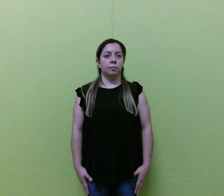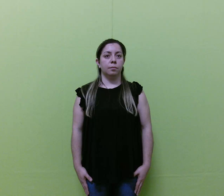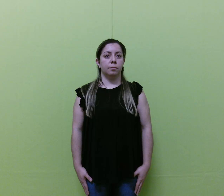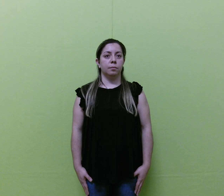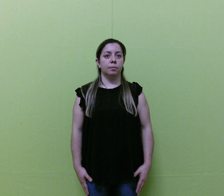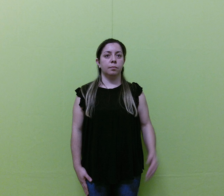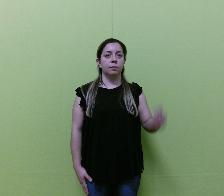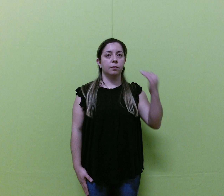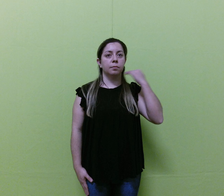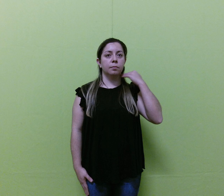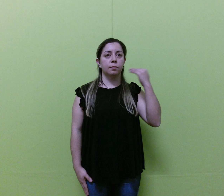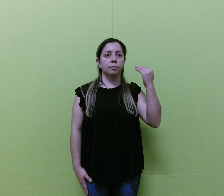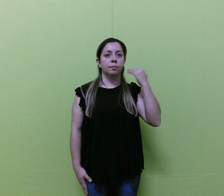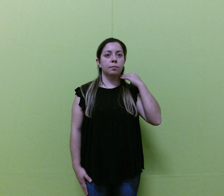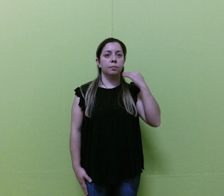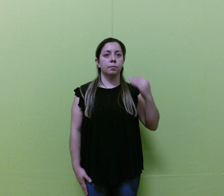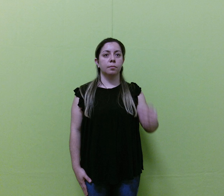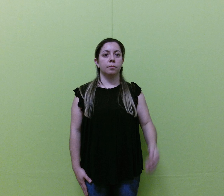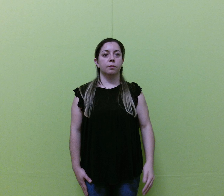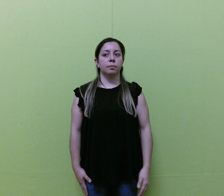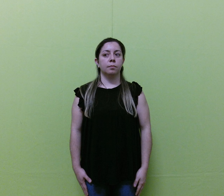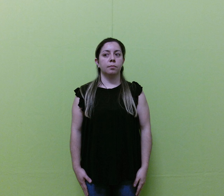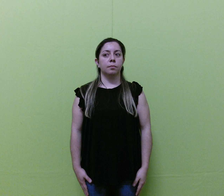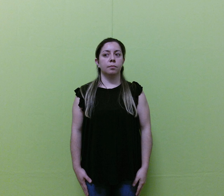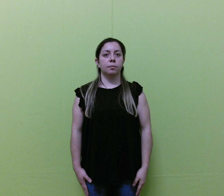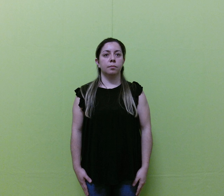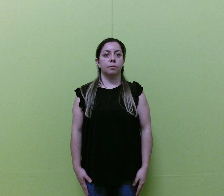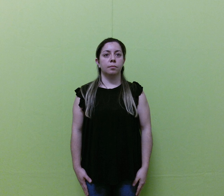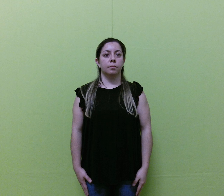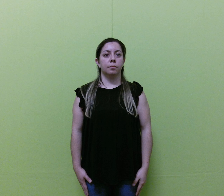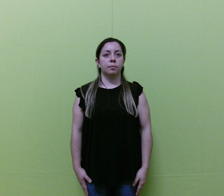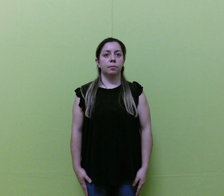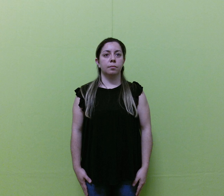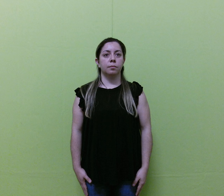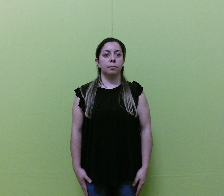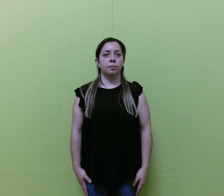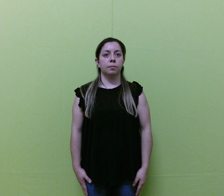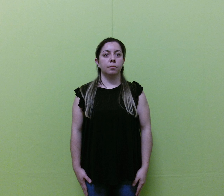banco